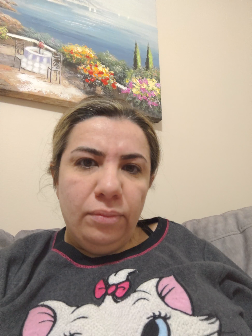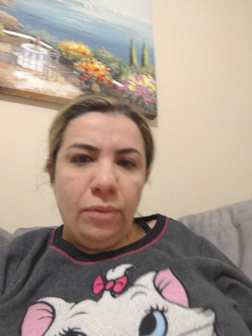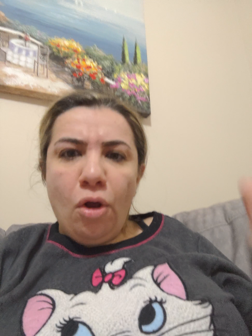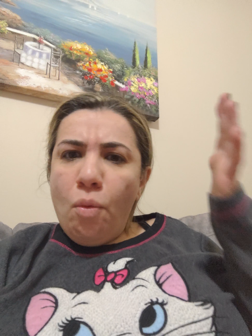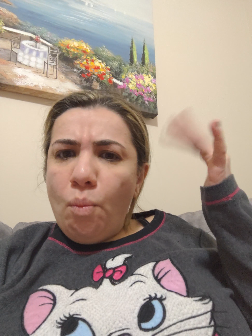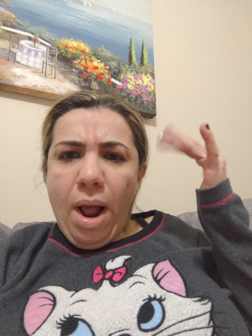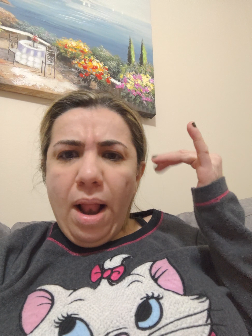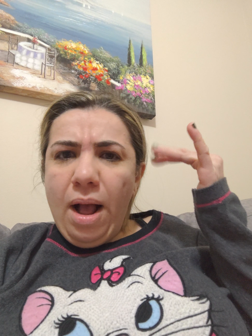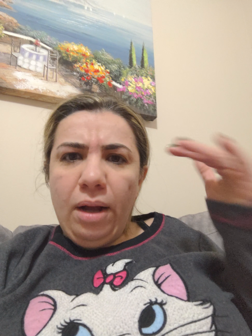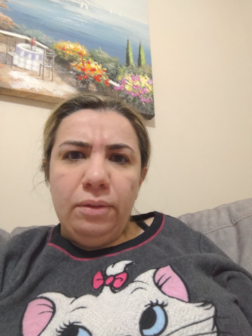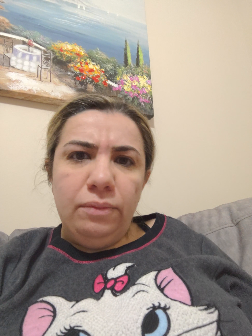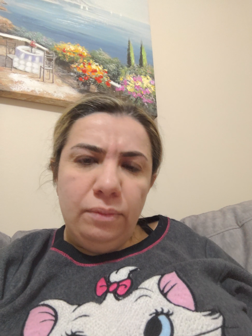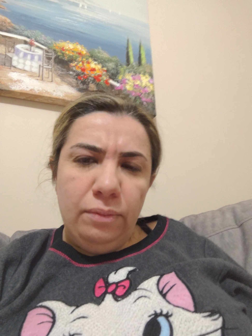why